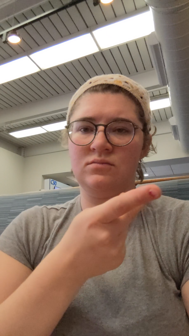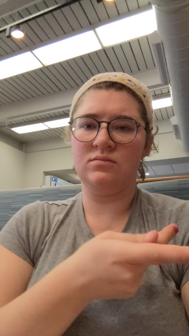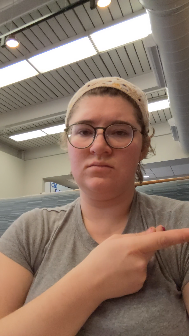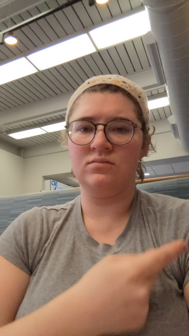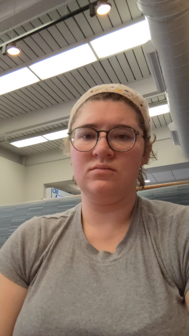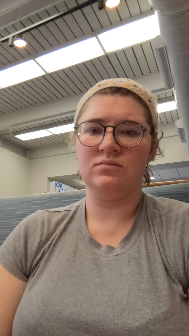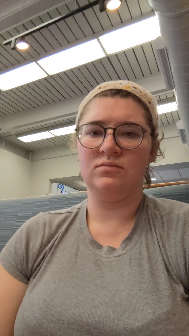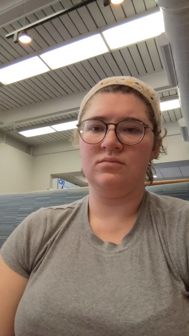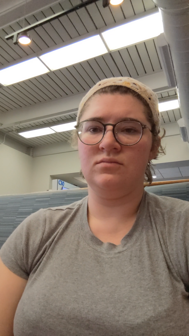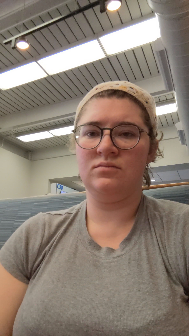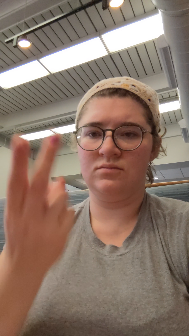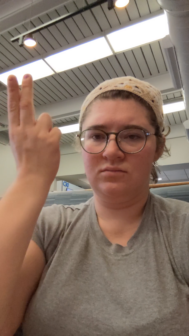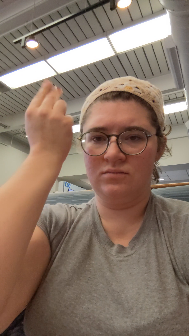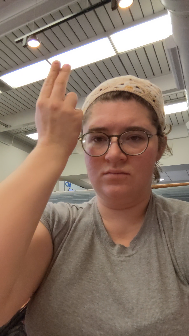rabbit